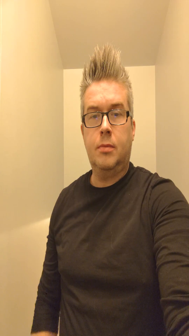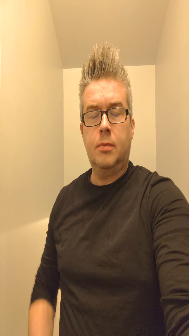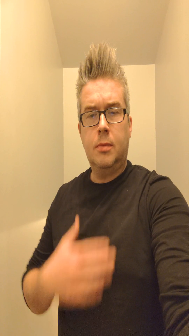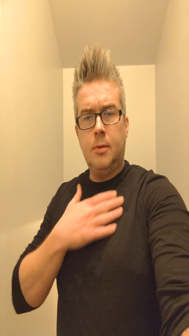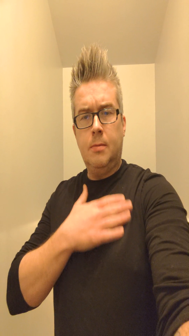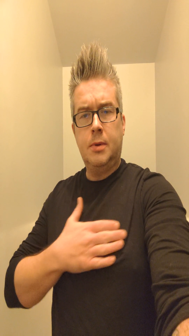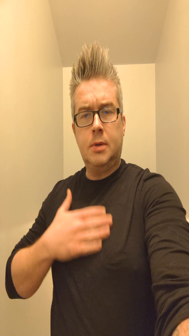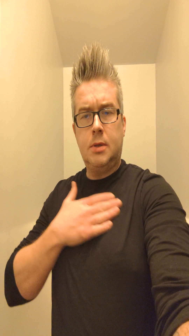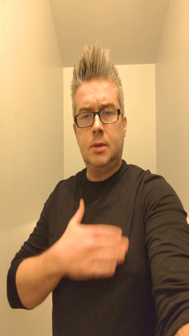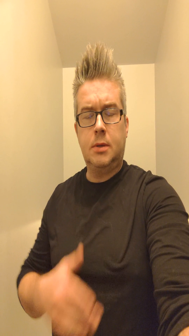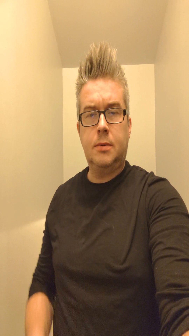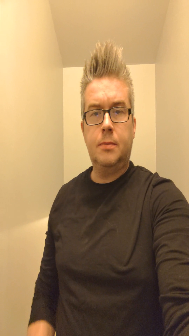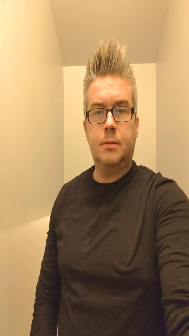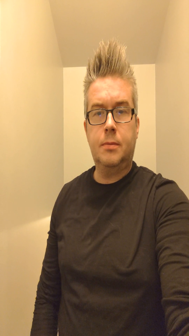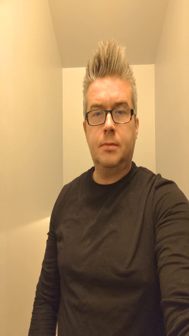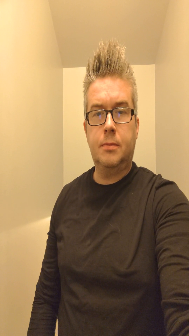please